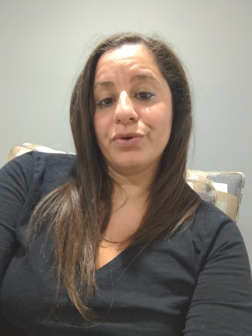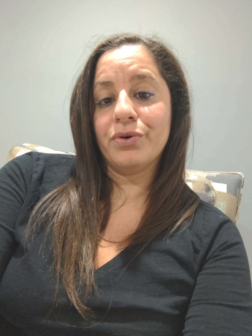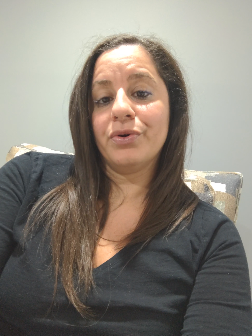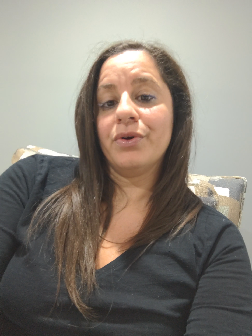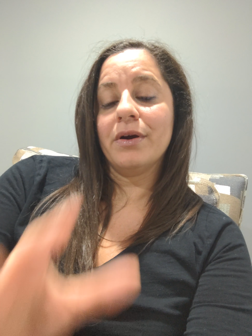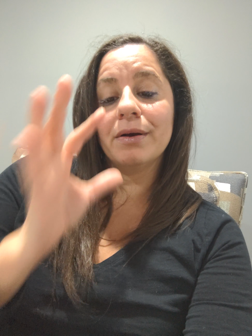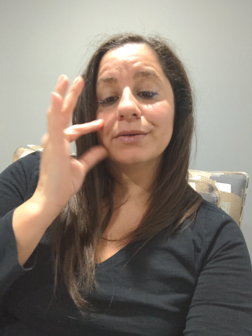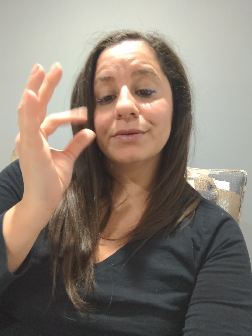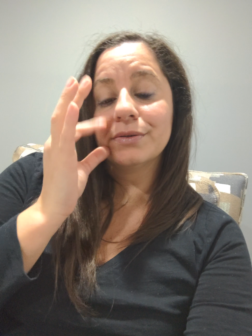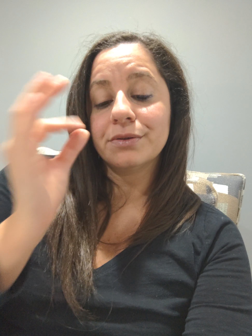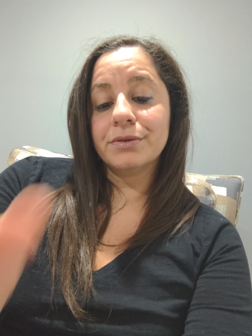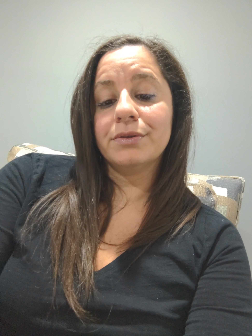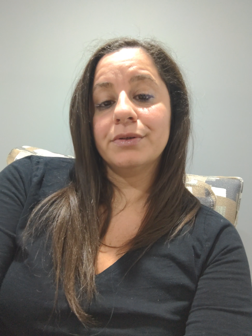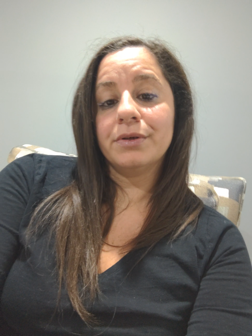cat